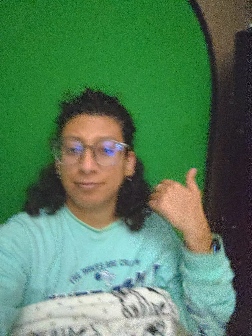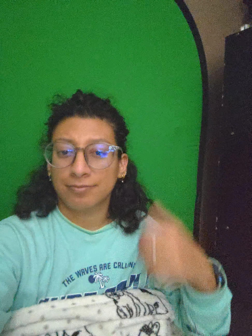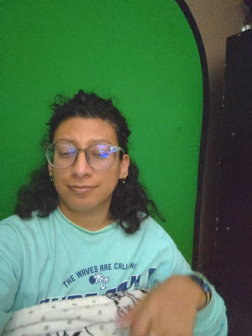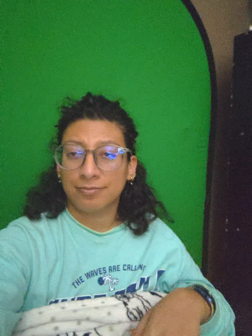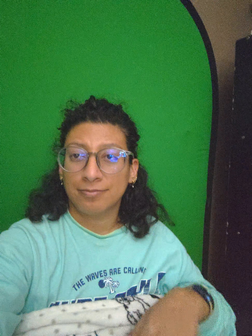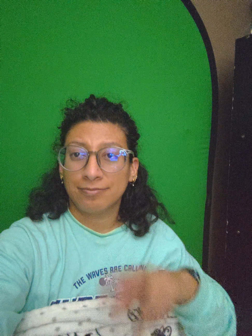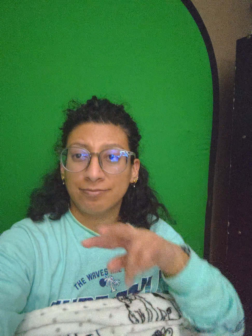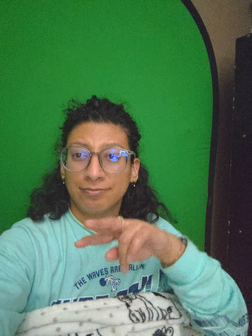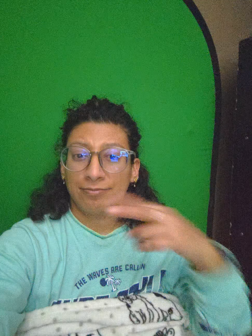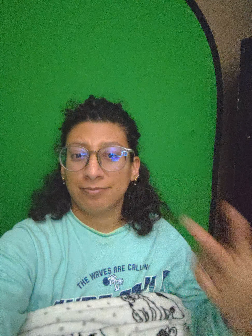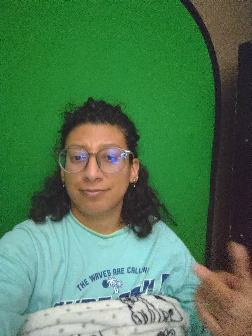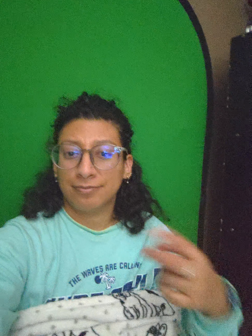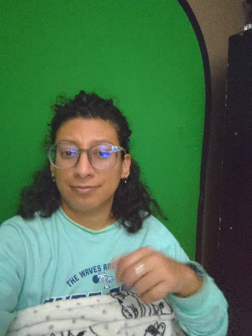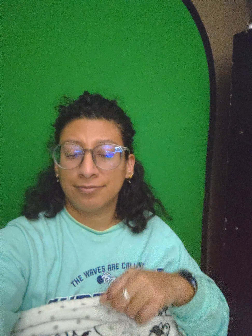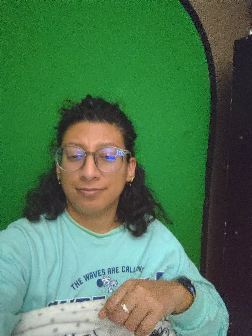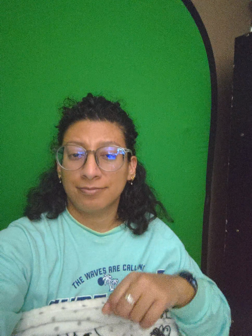fall